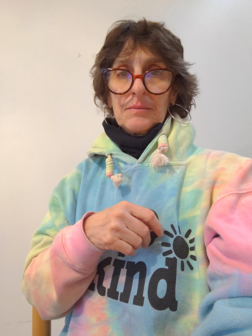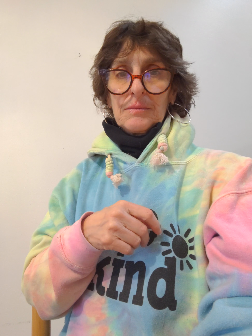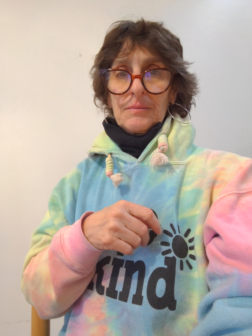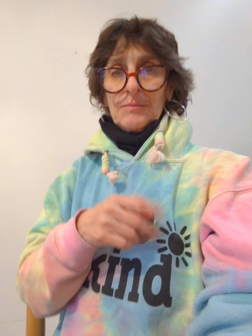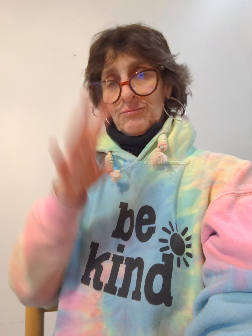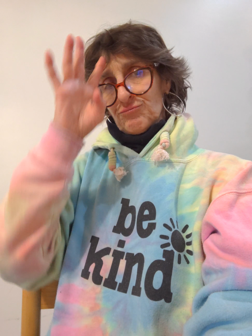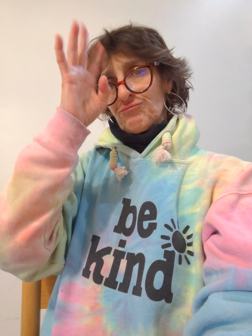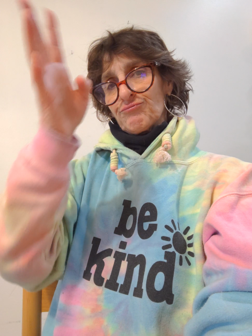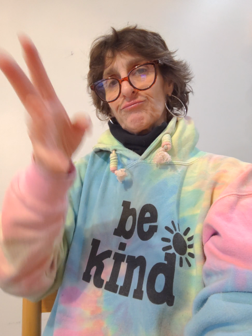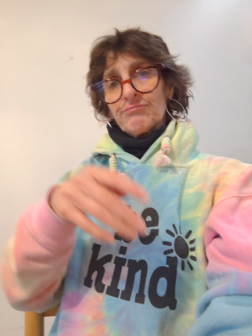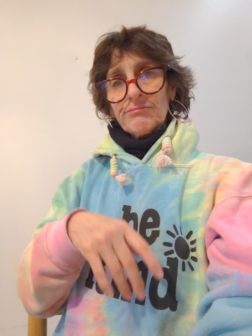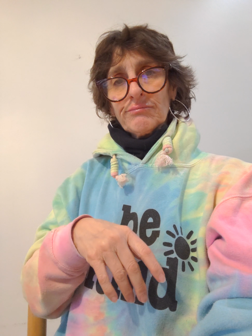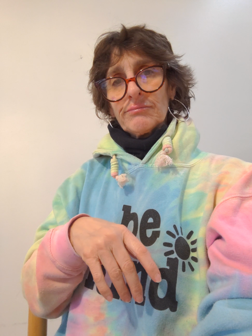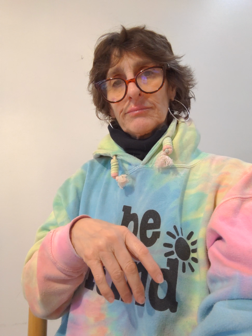pretend